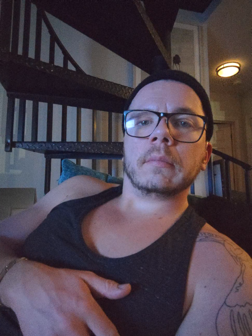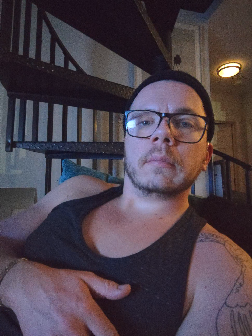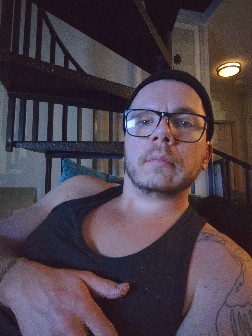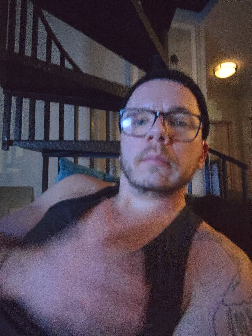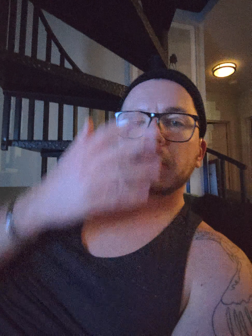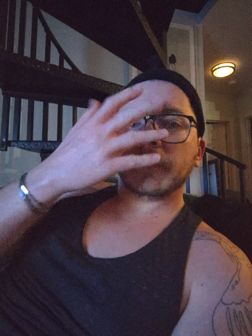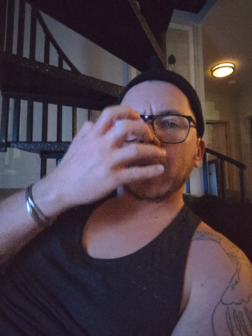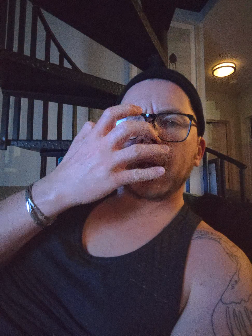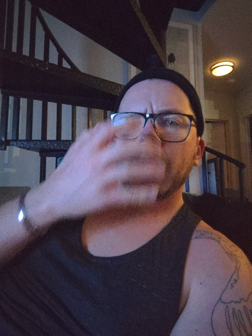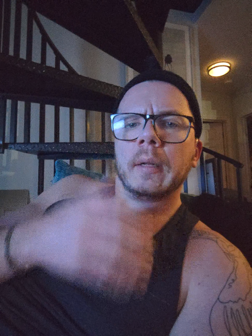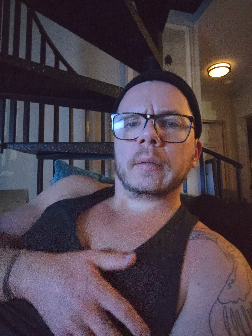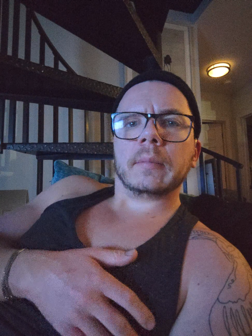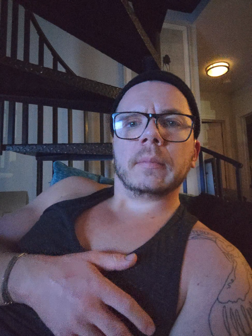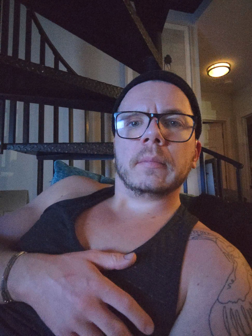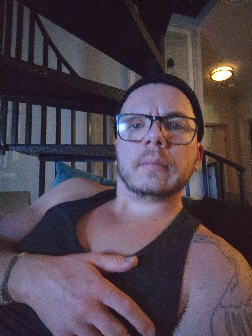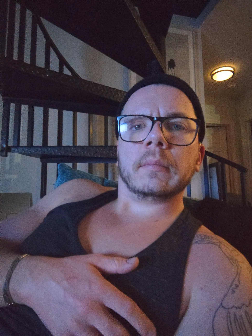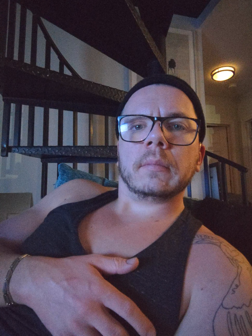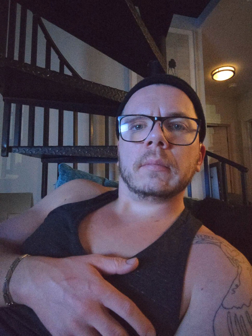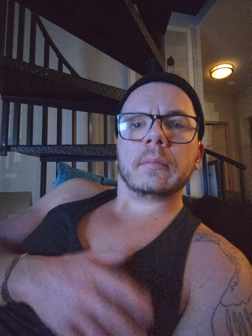mad